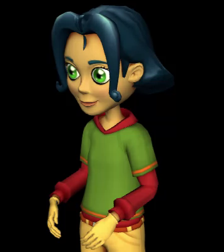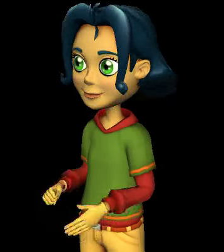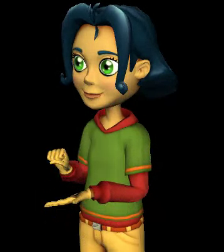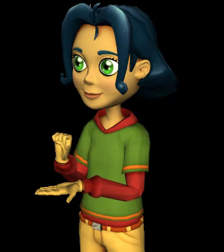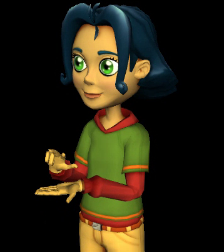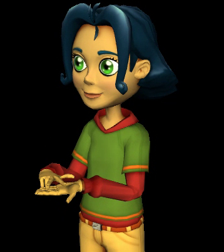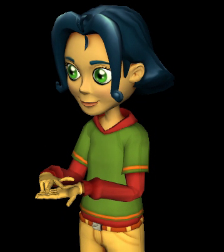بقعة